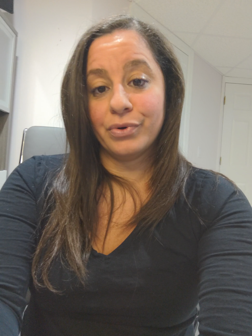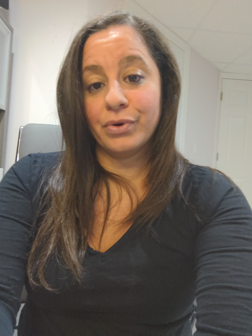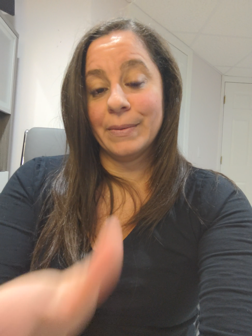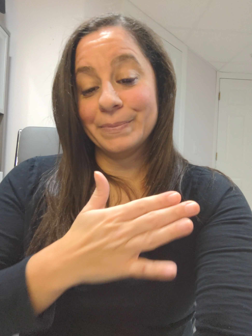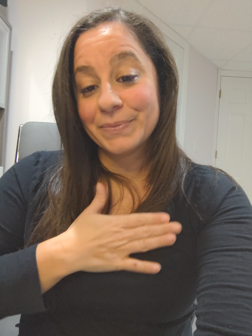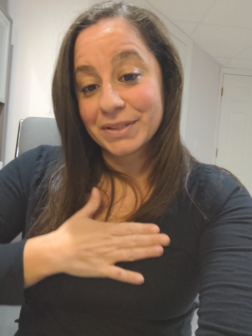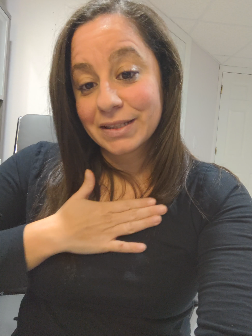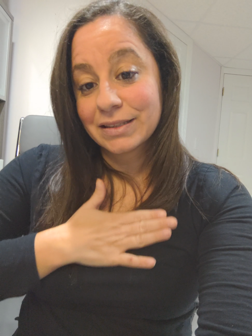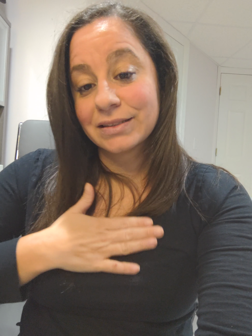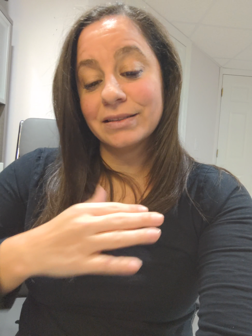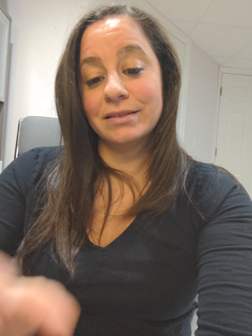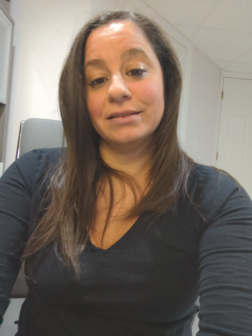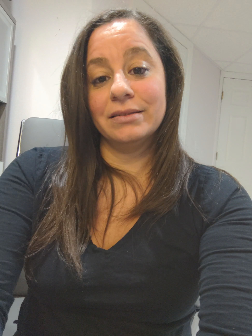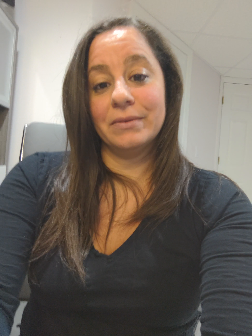please